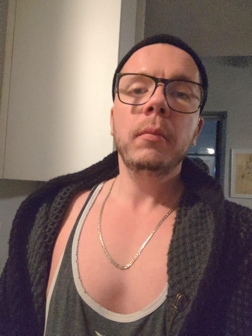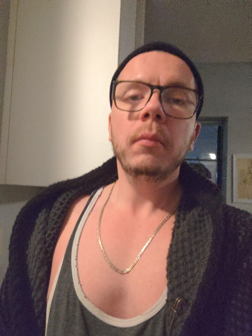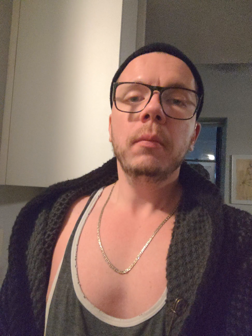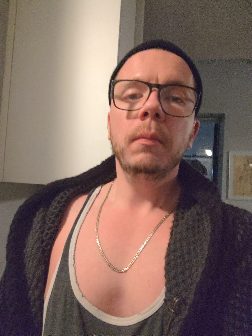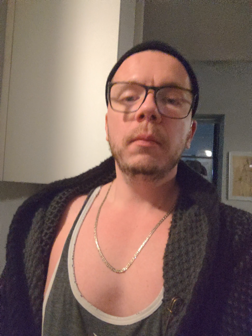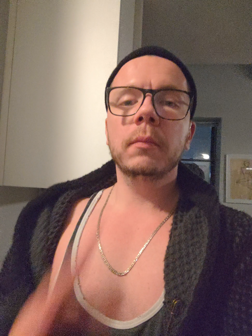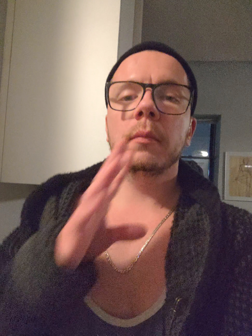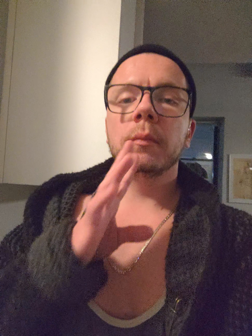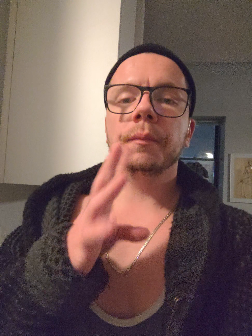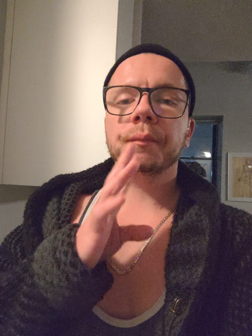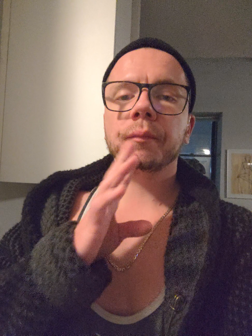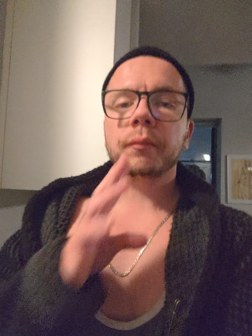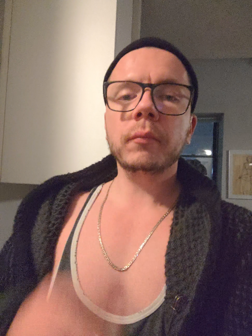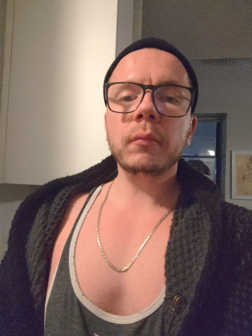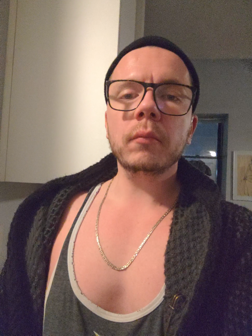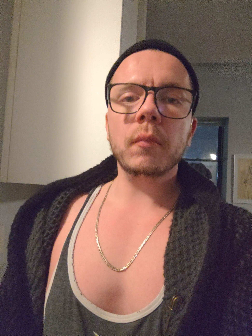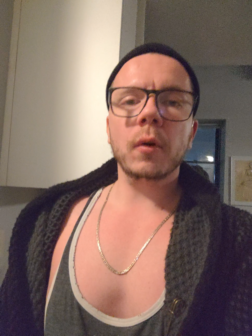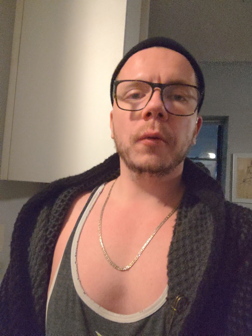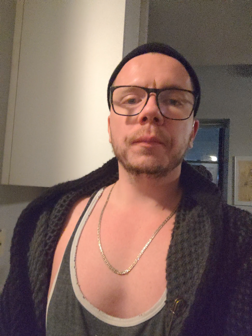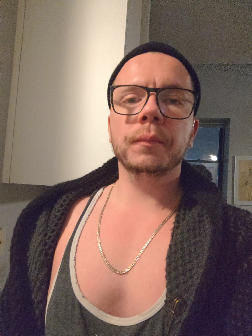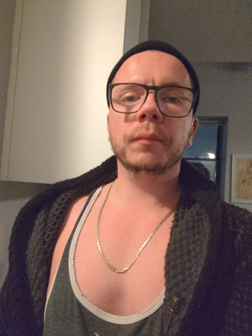talk